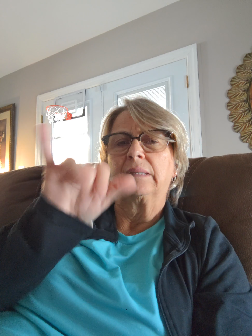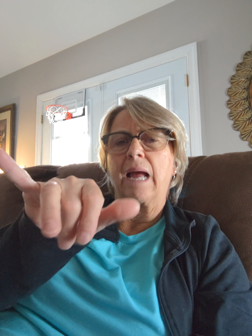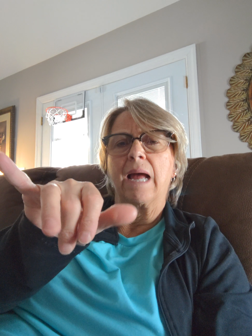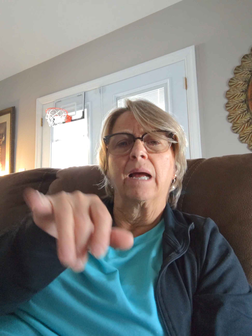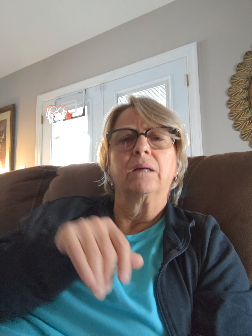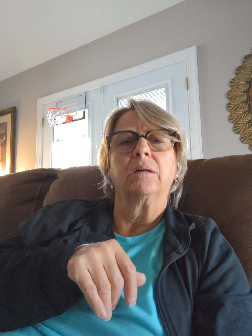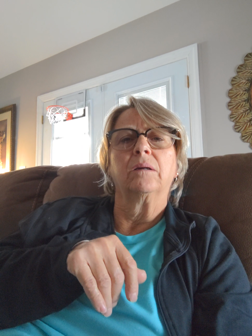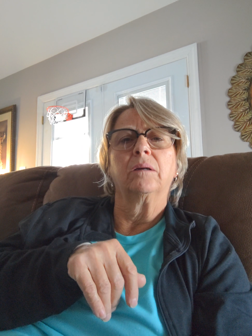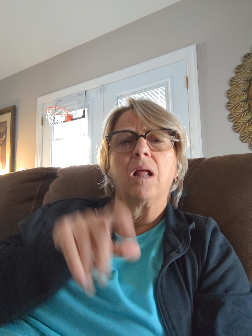stay